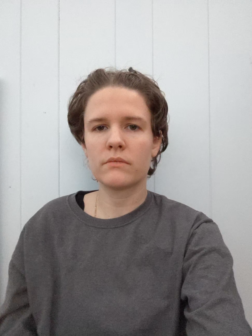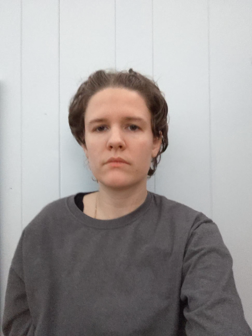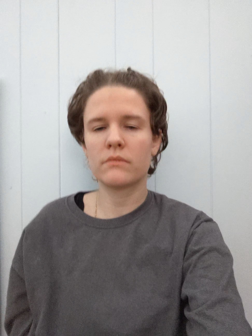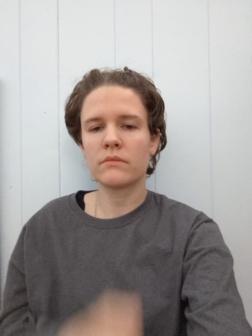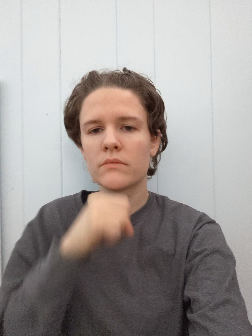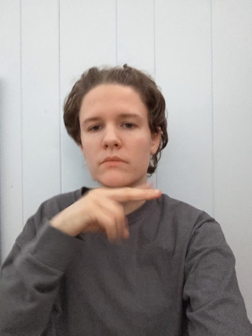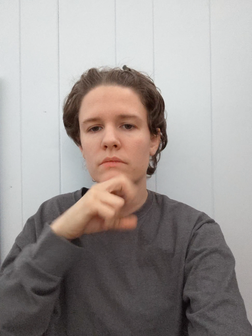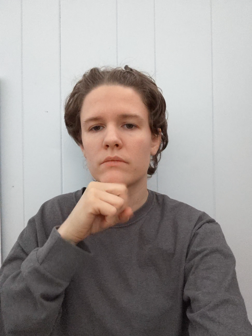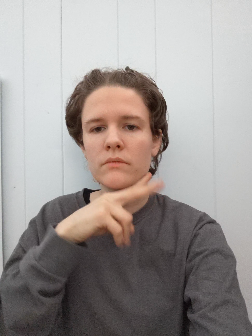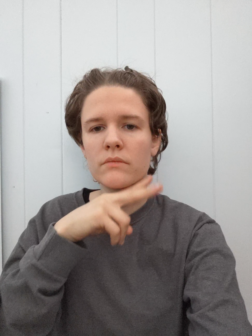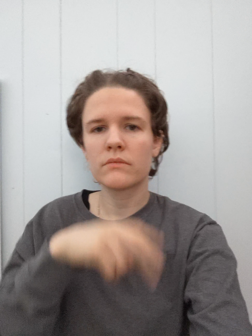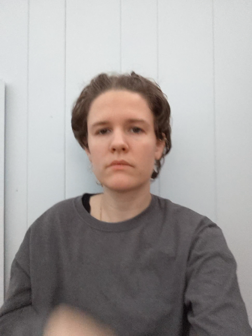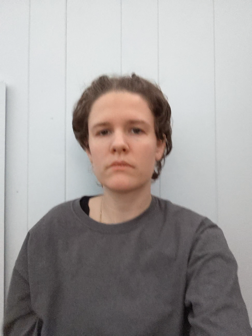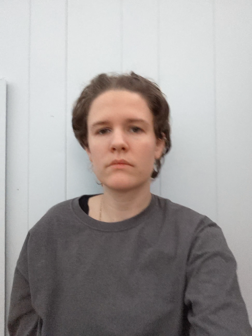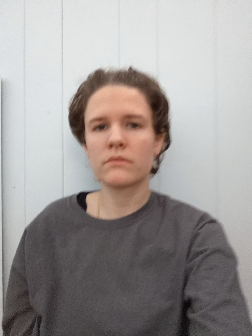frog